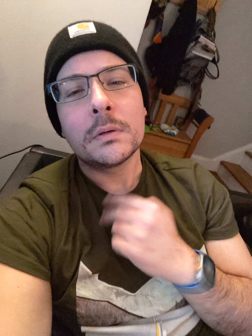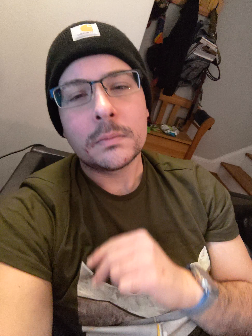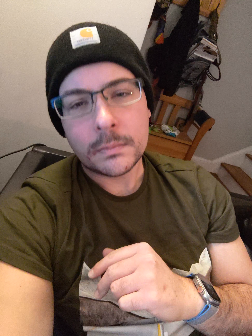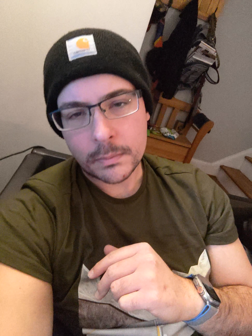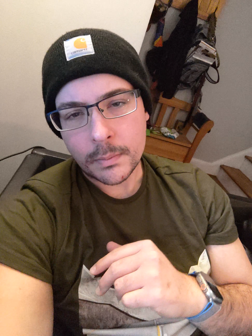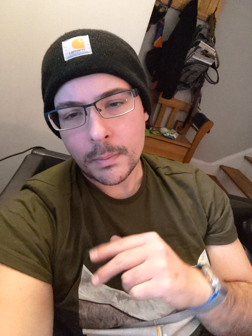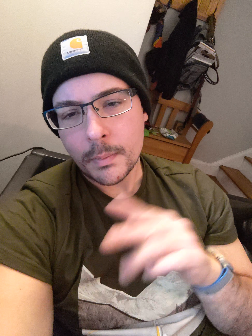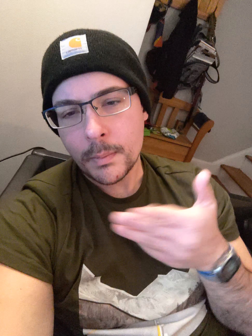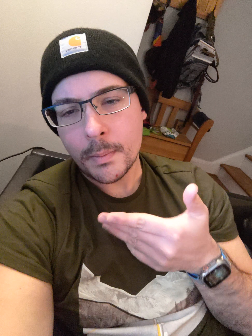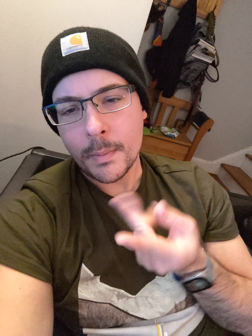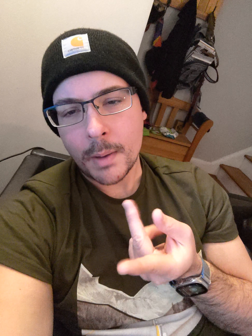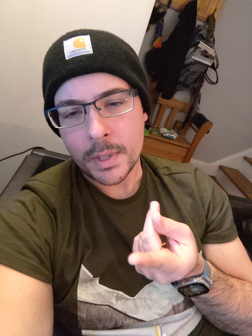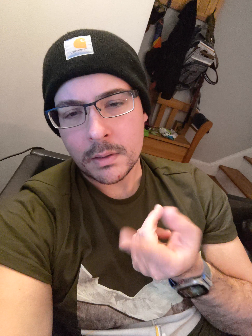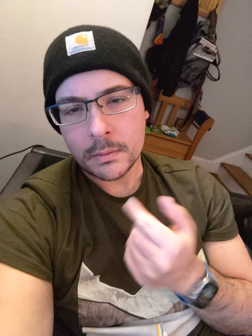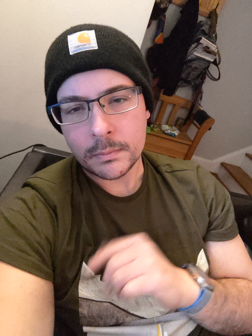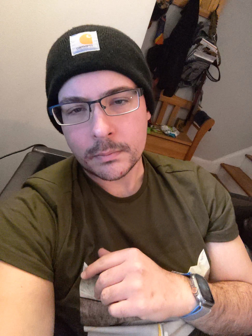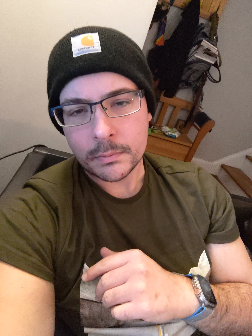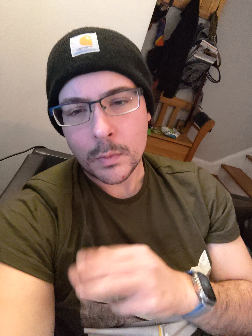puppy